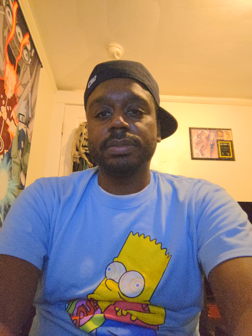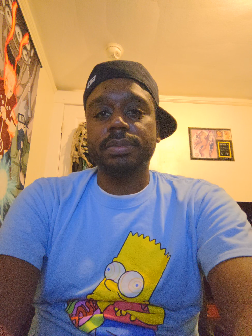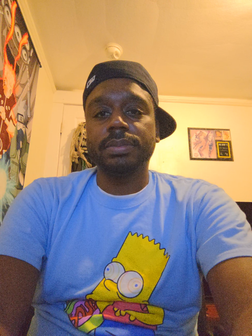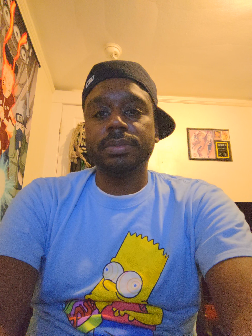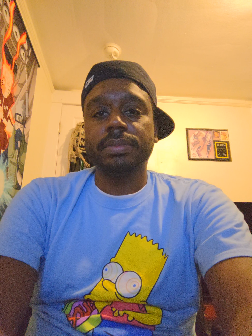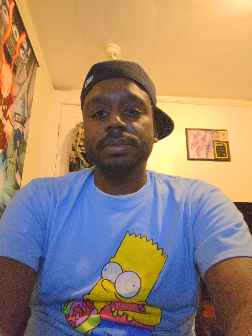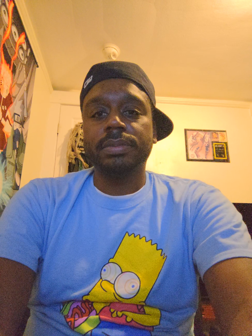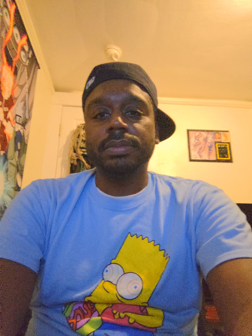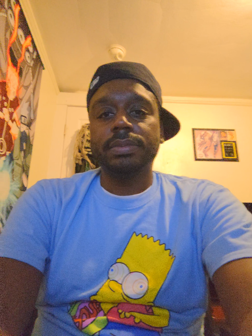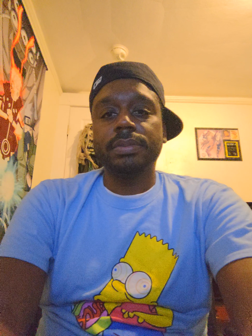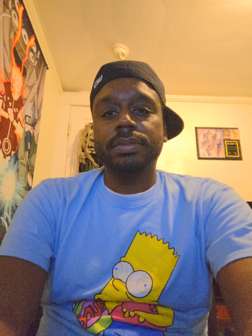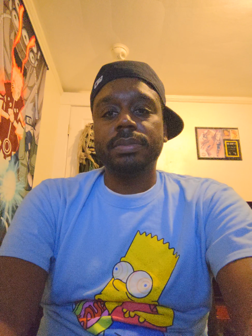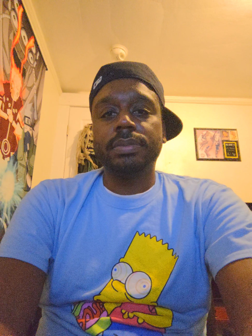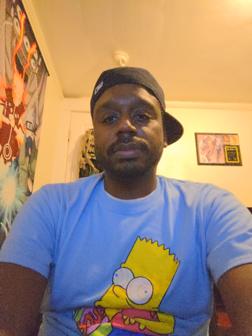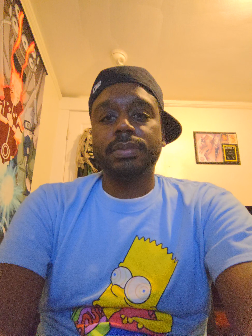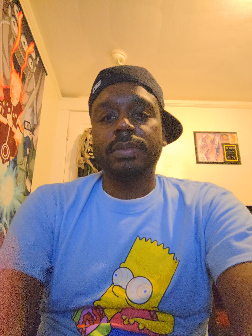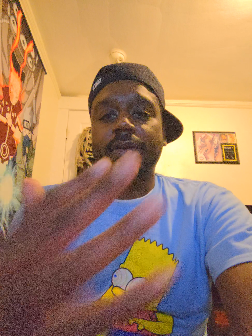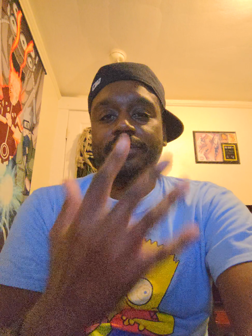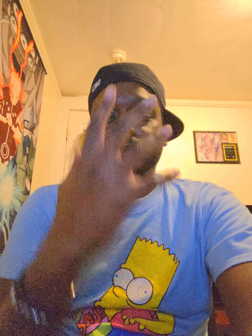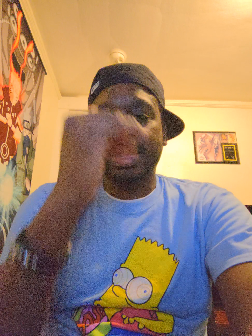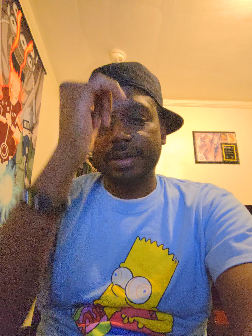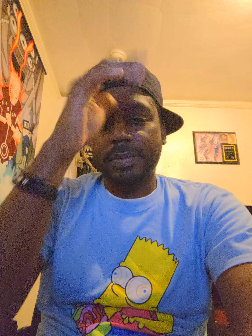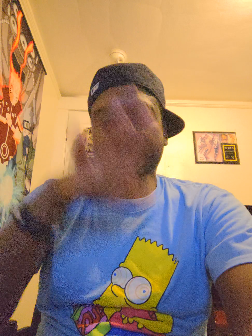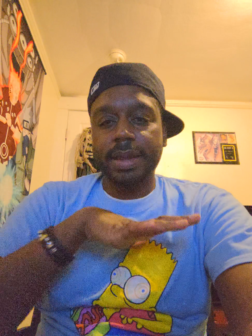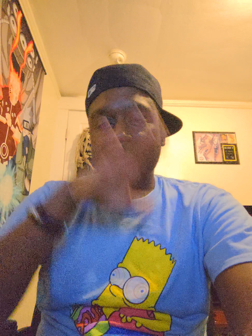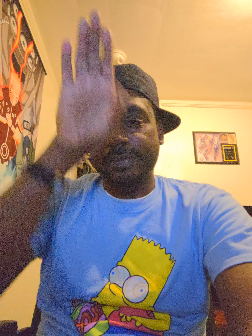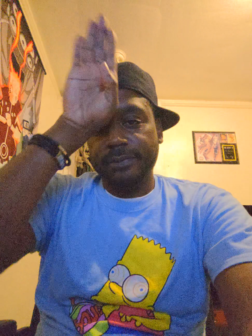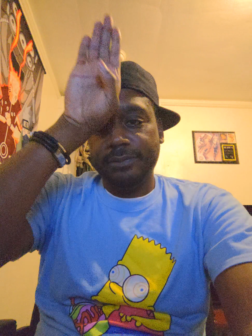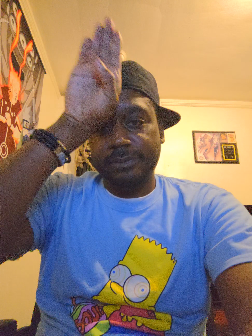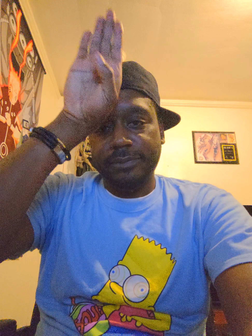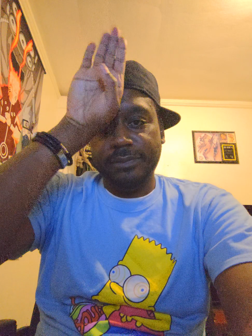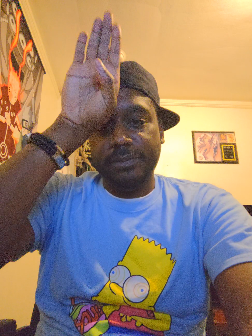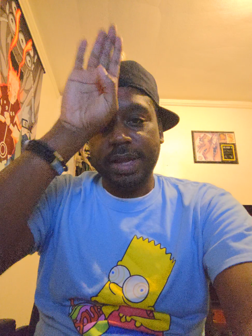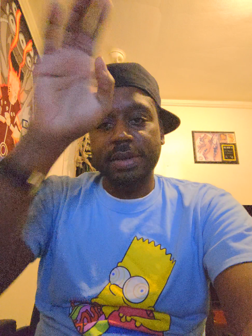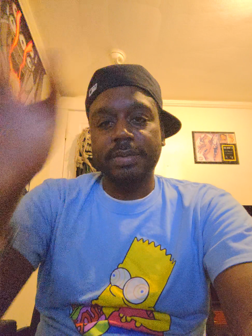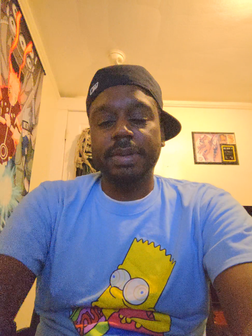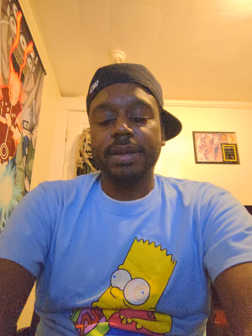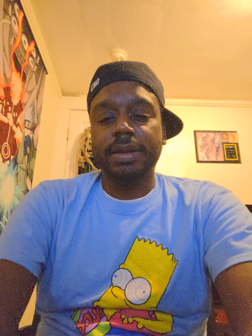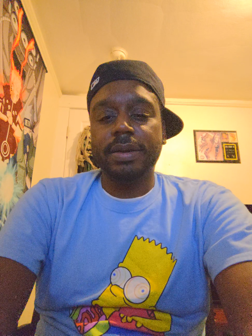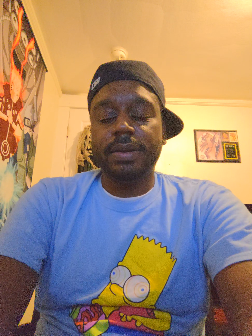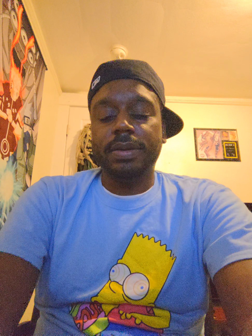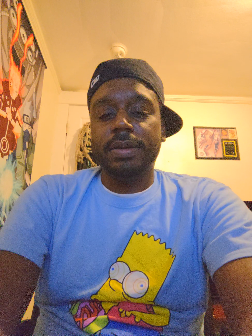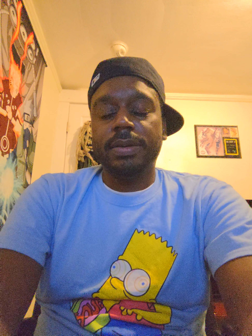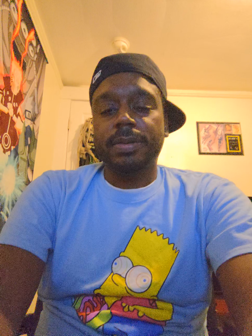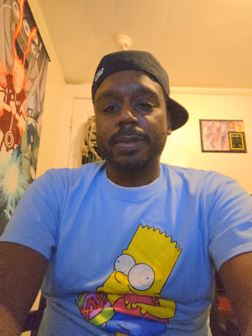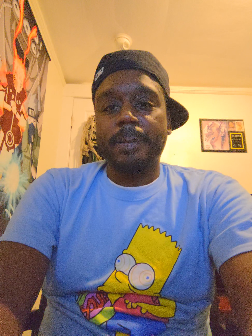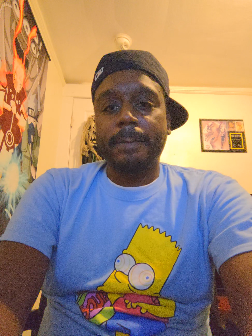fireman